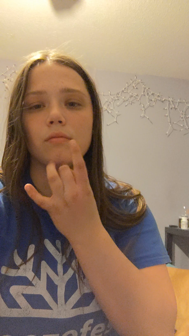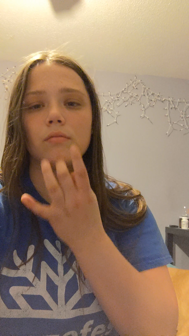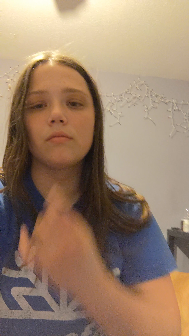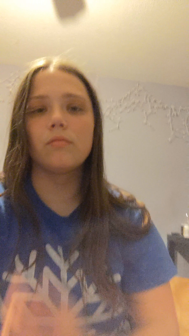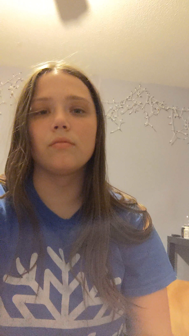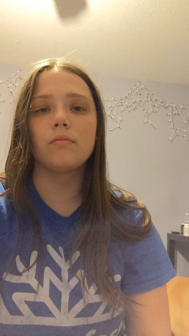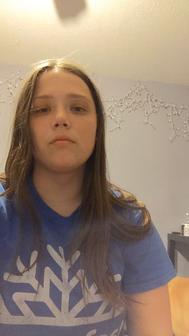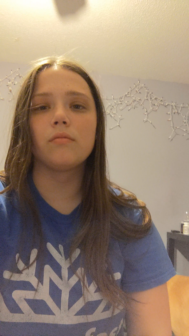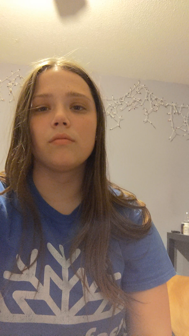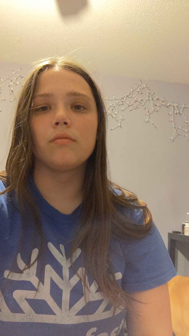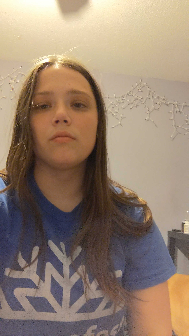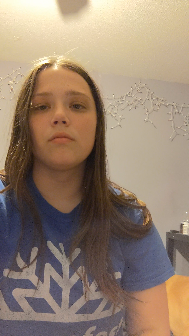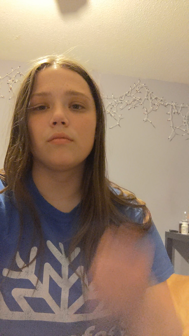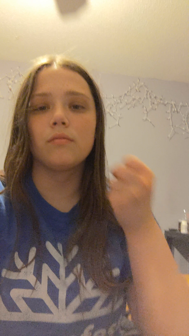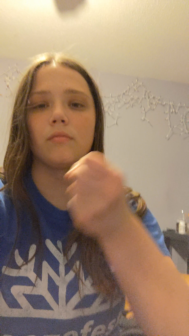hit